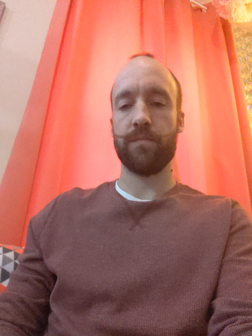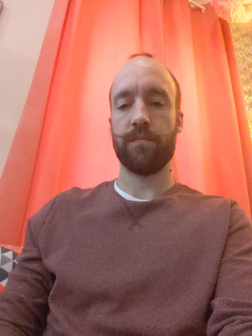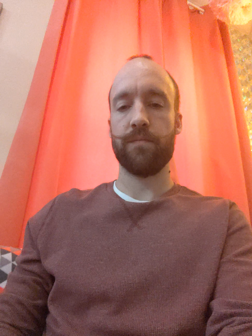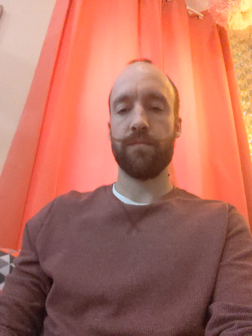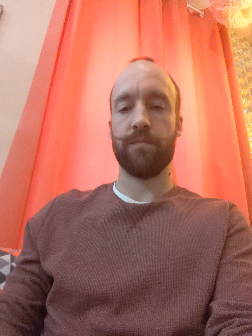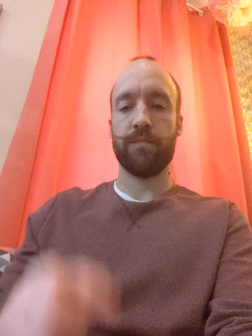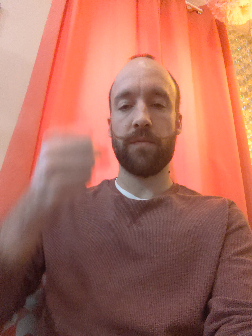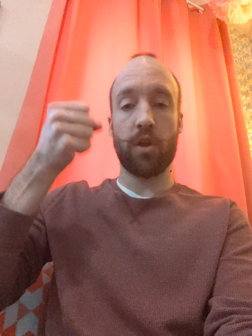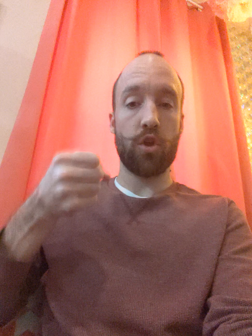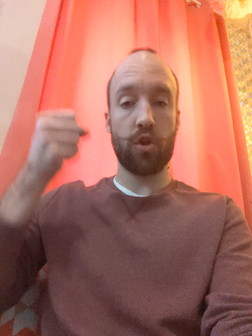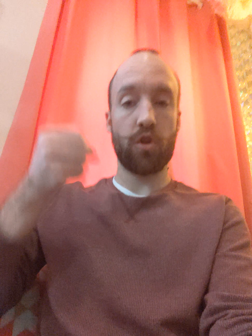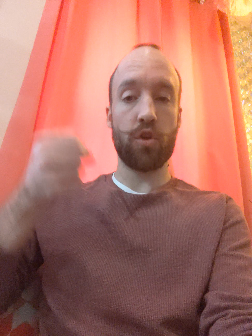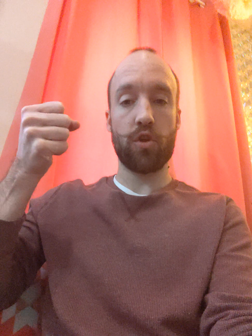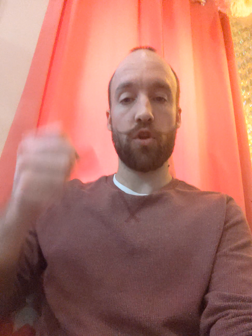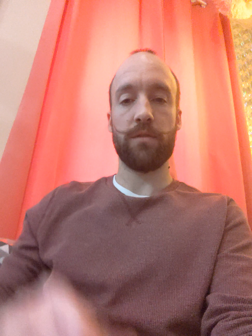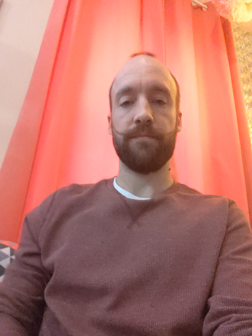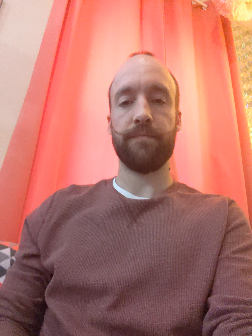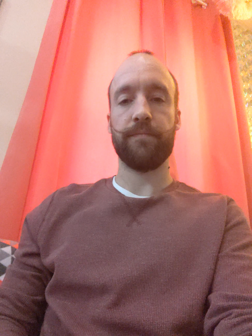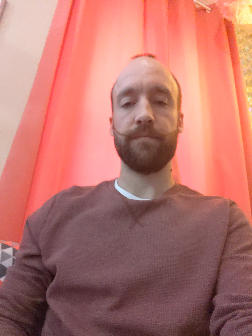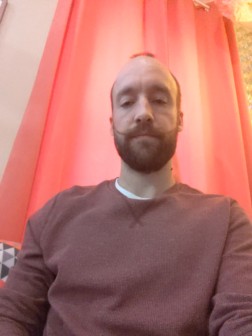car